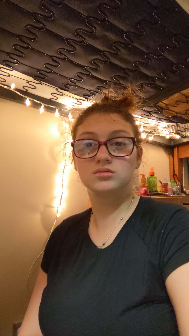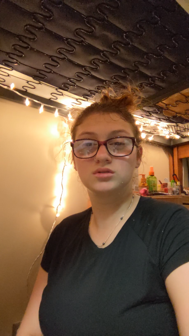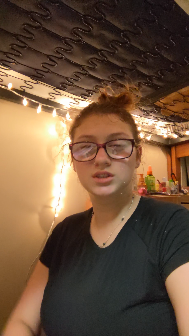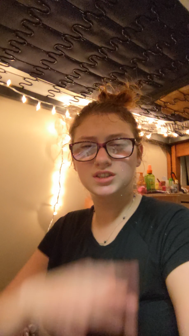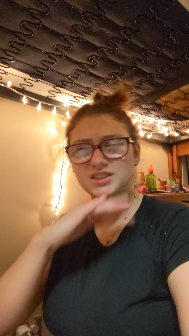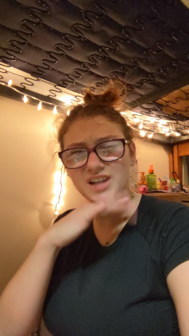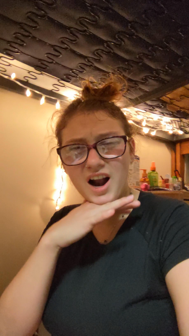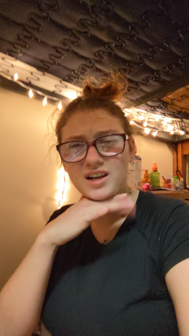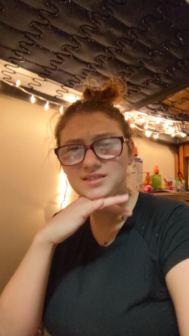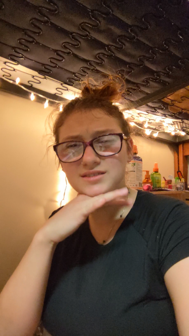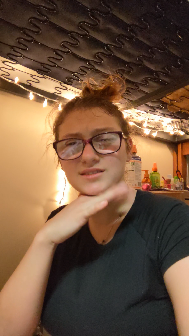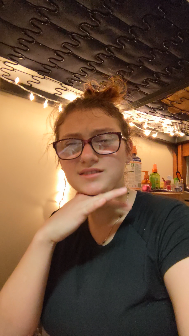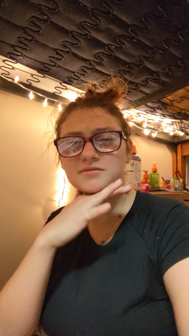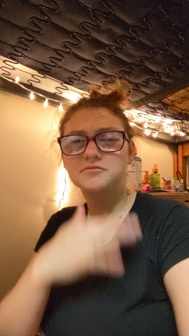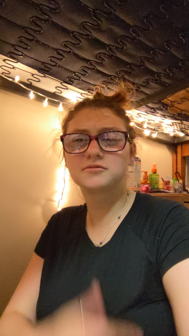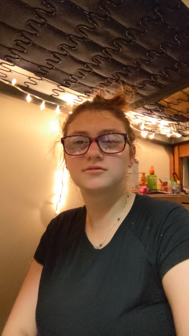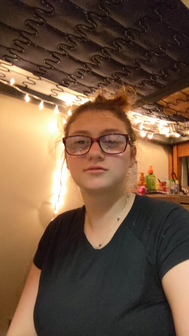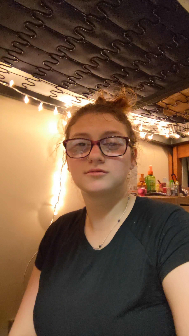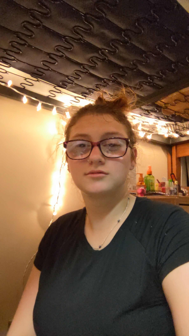naughty